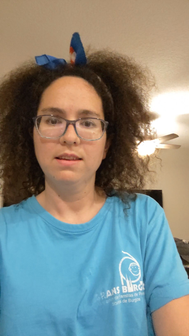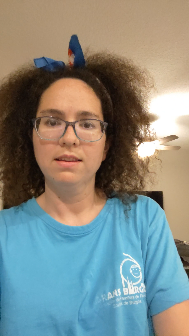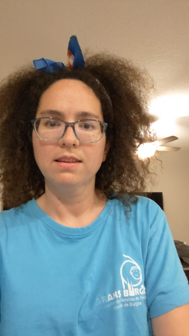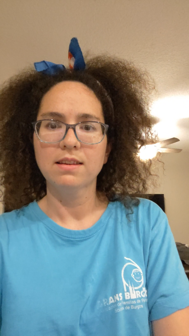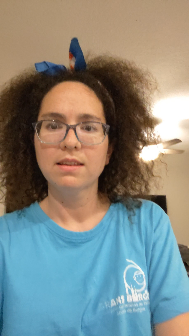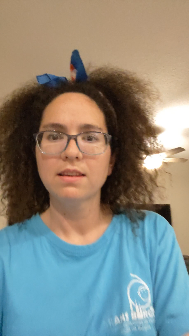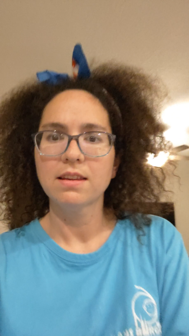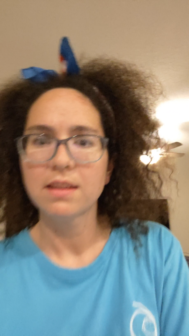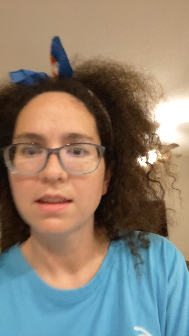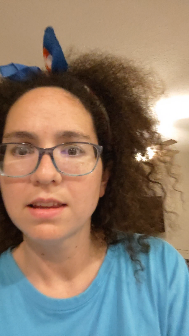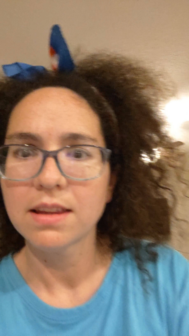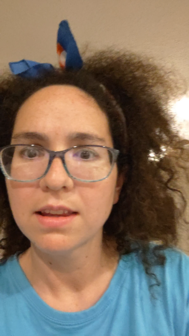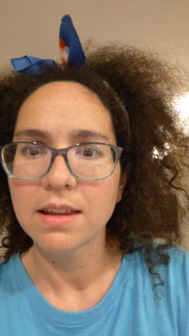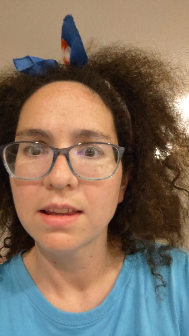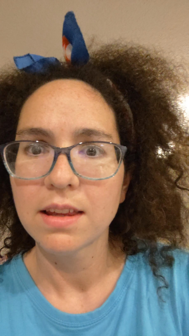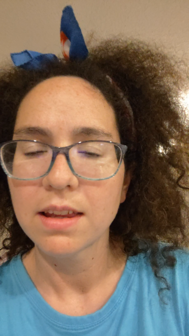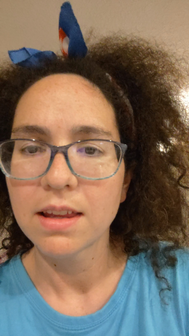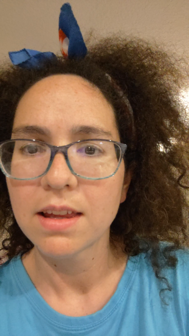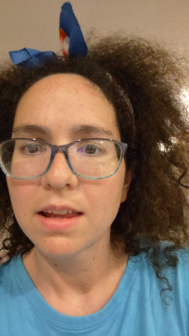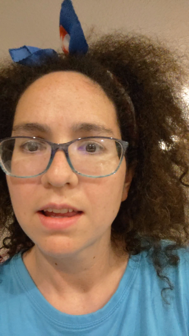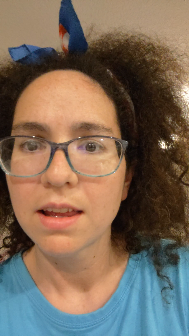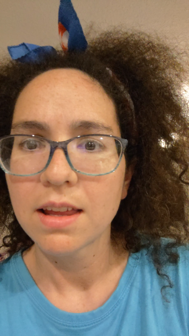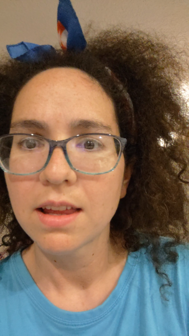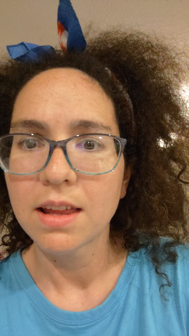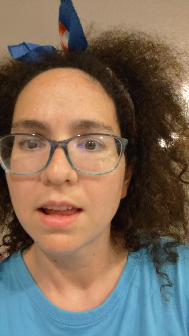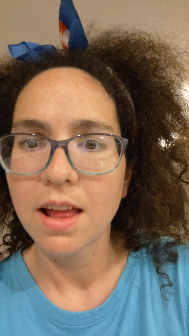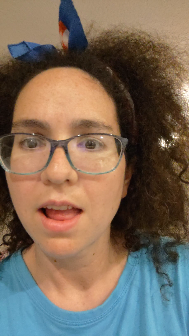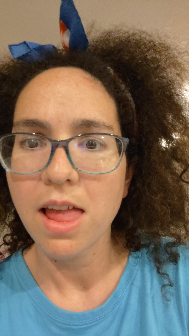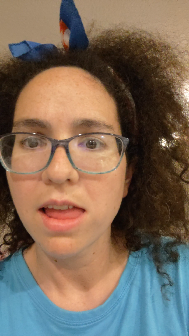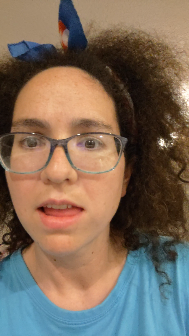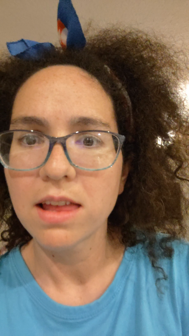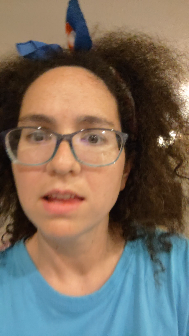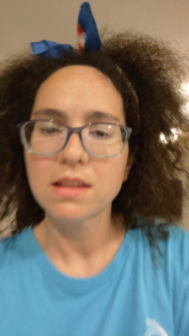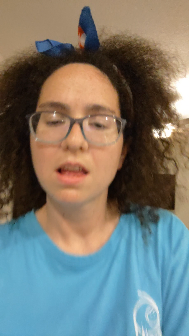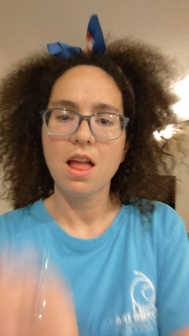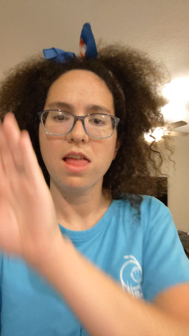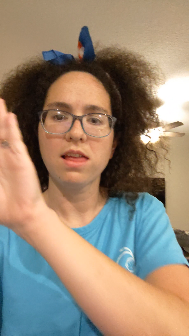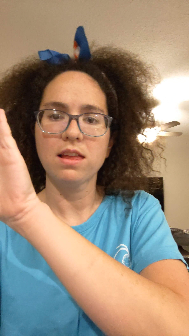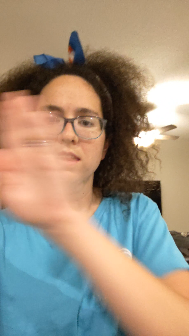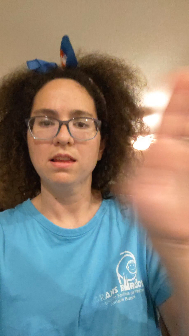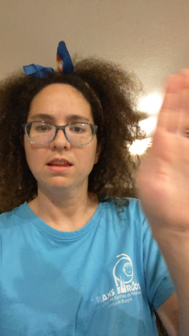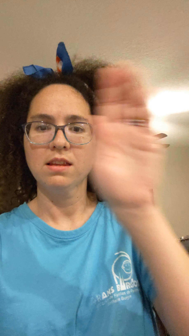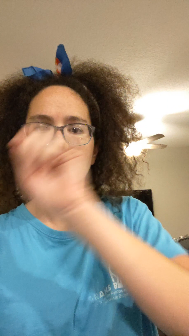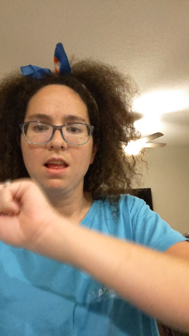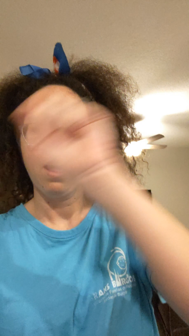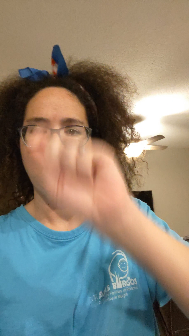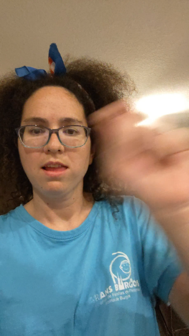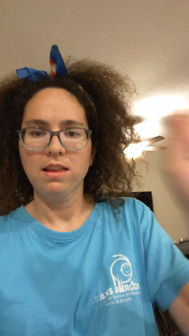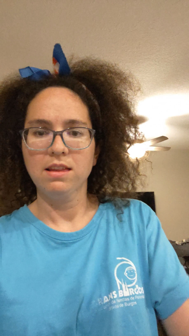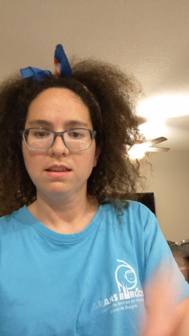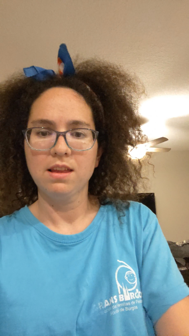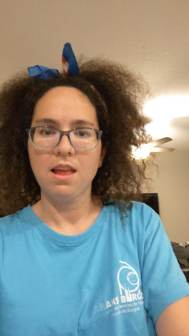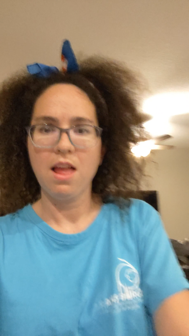chalk